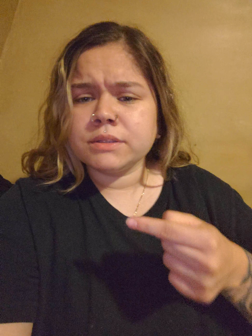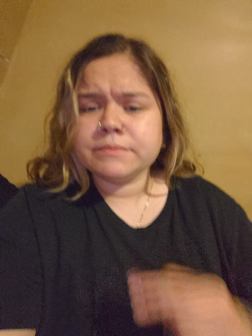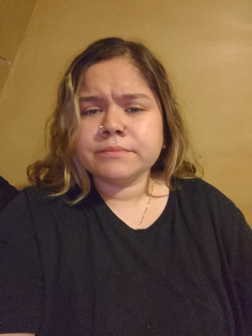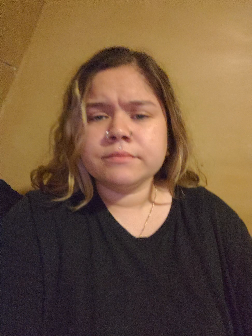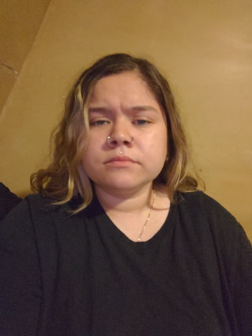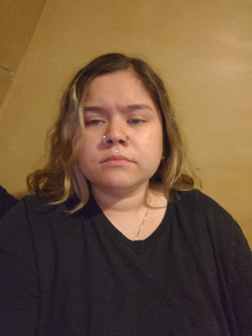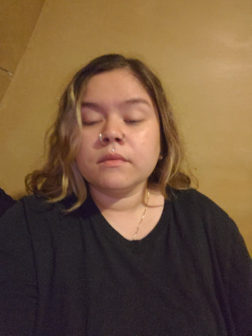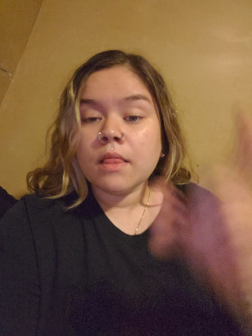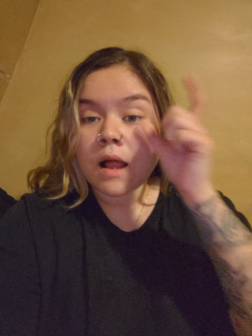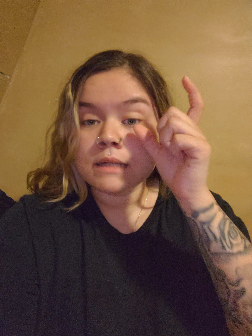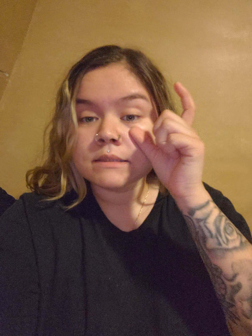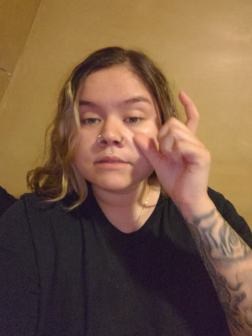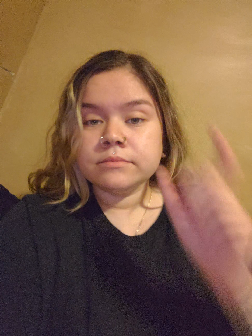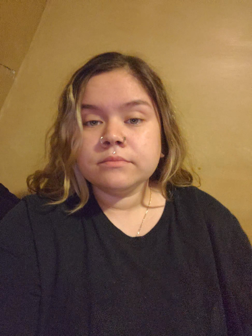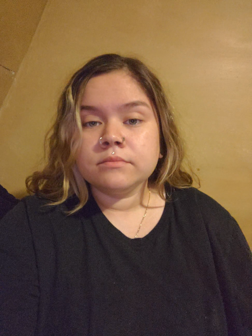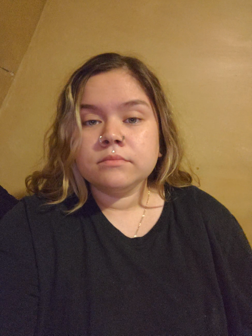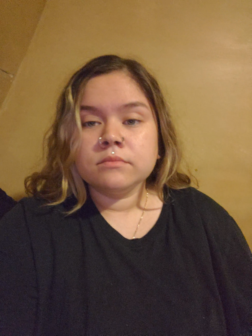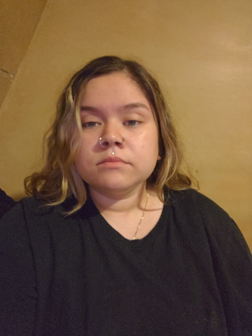glasses